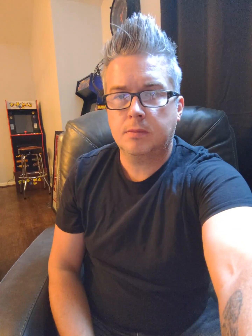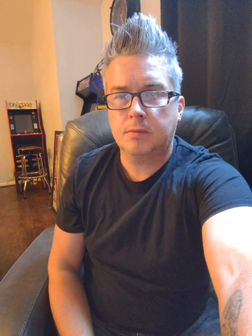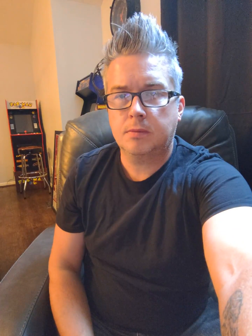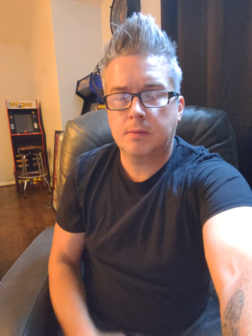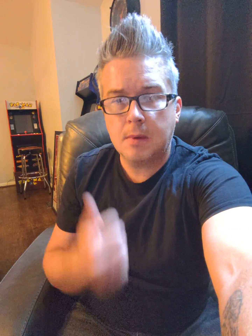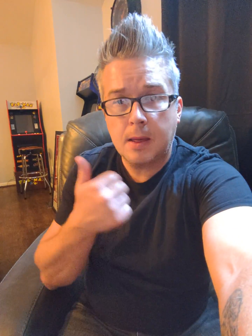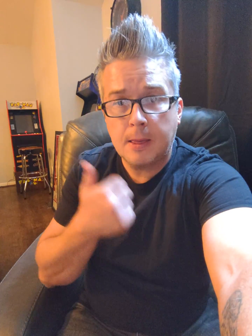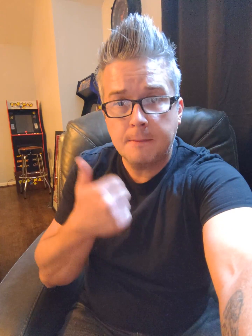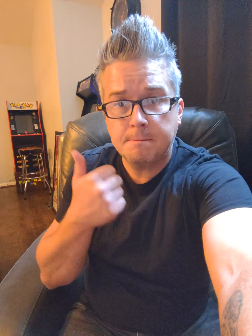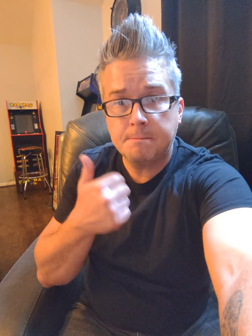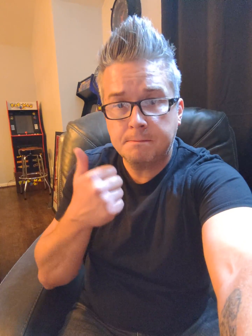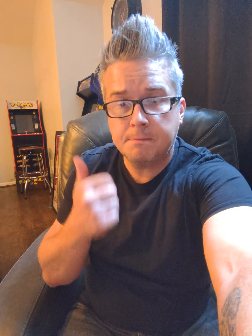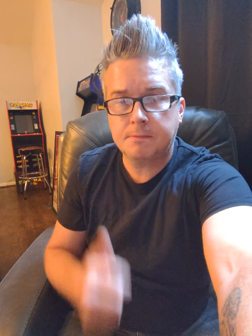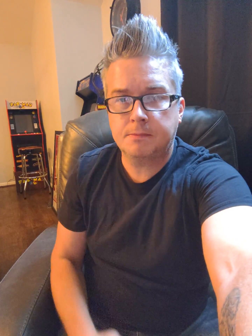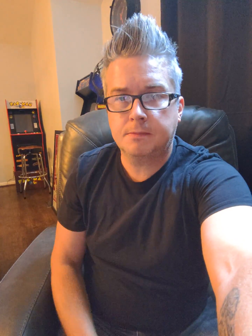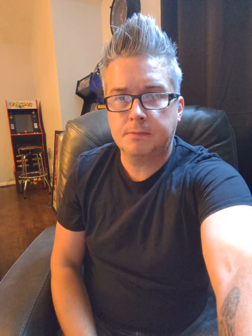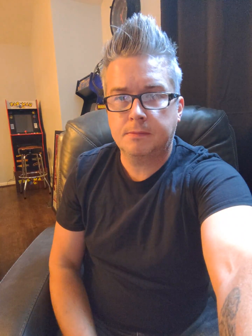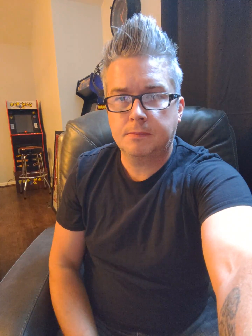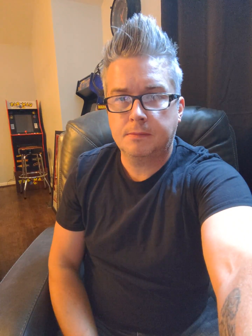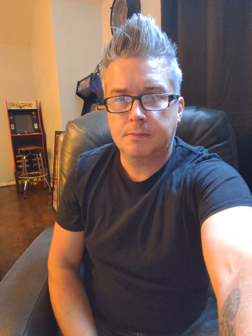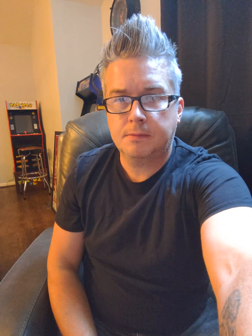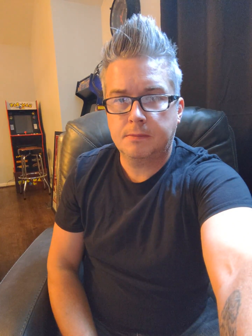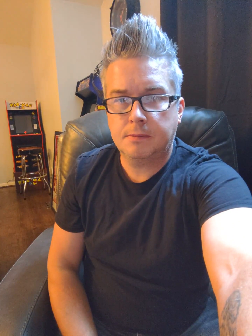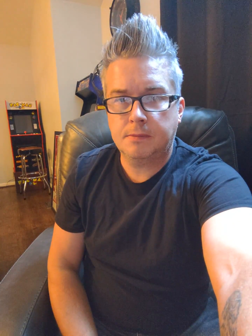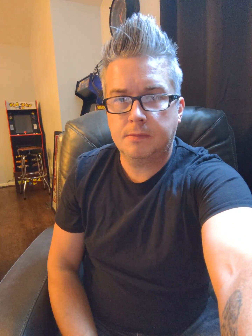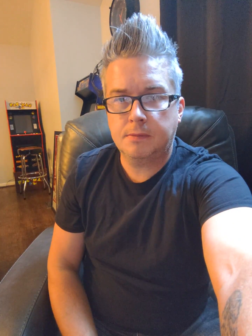help